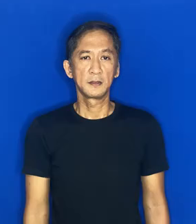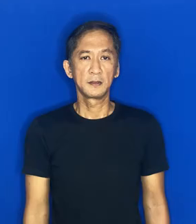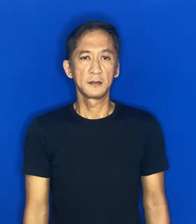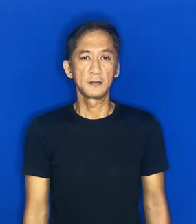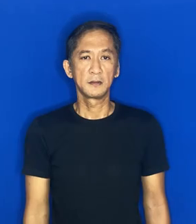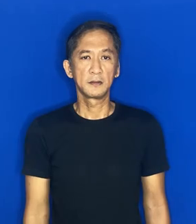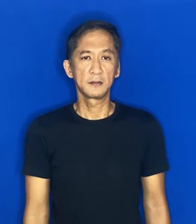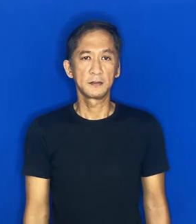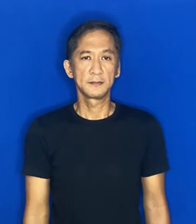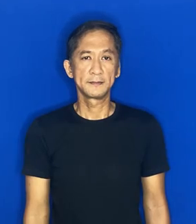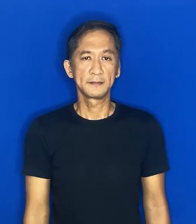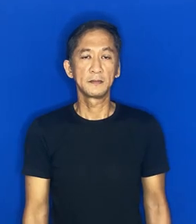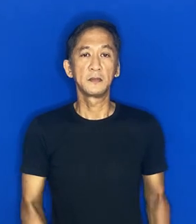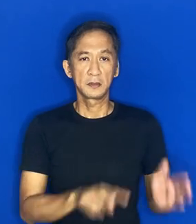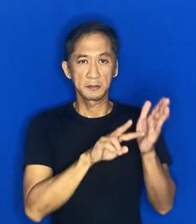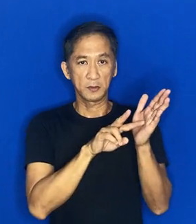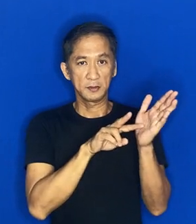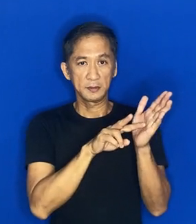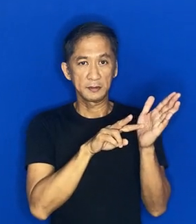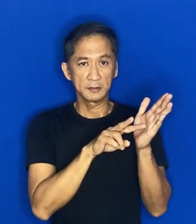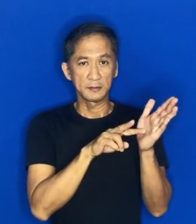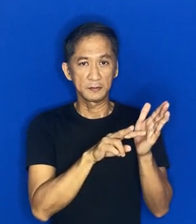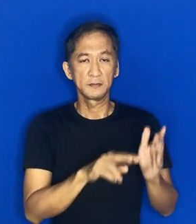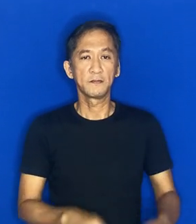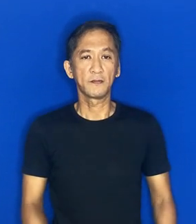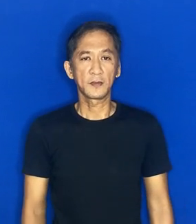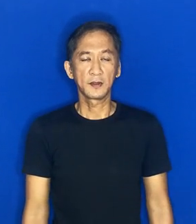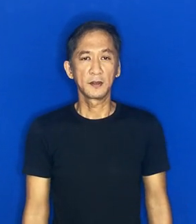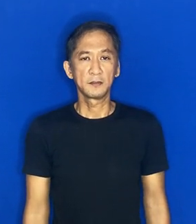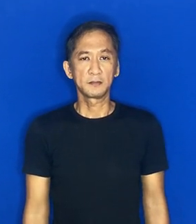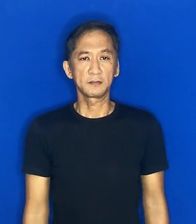violet